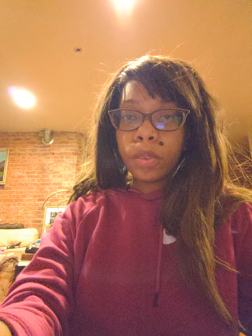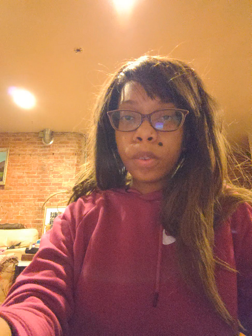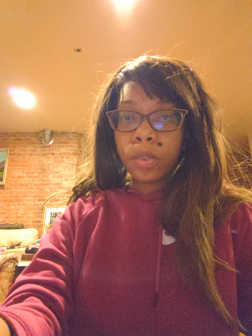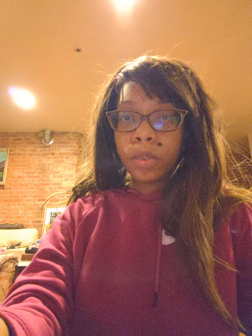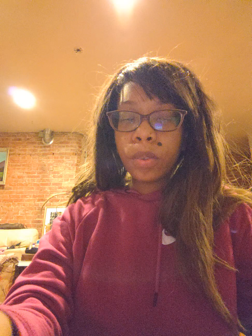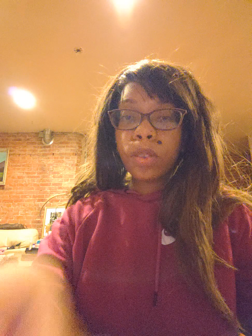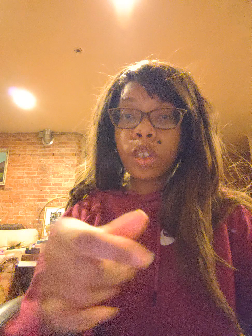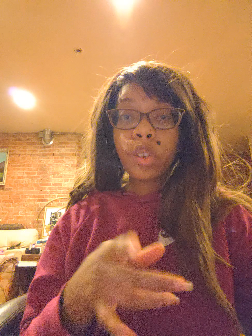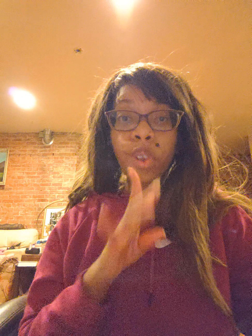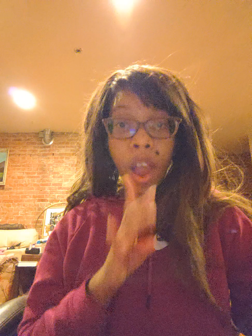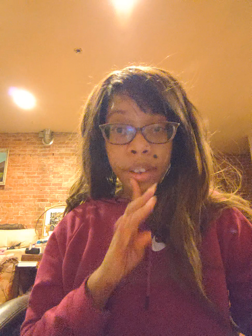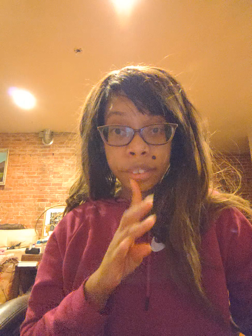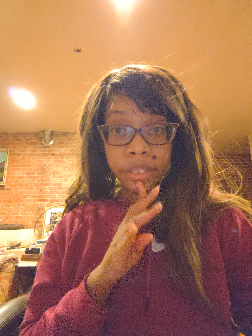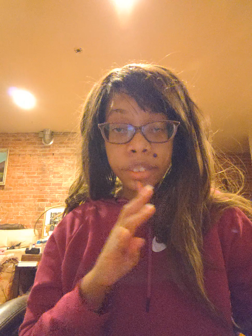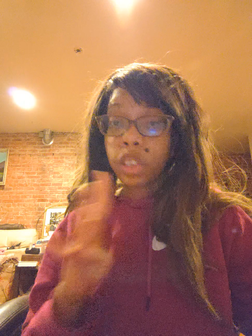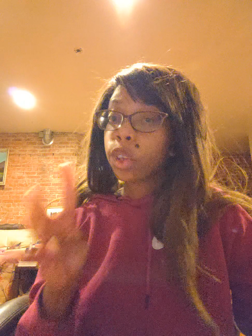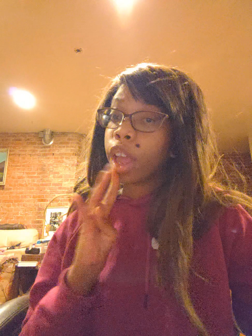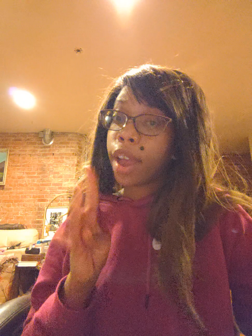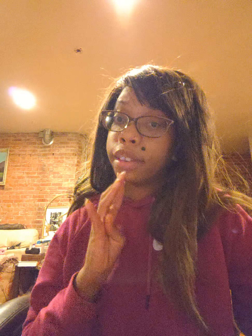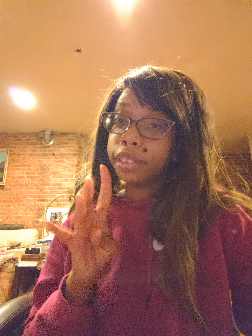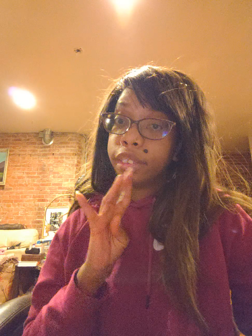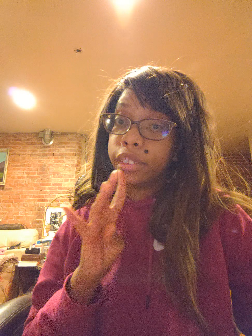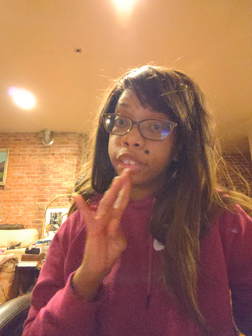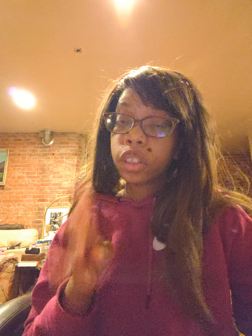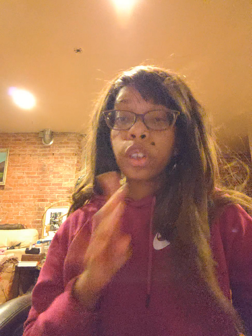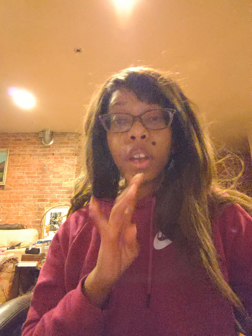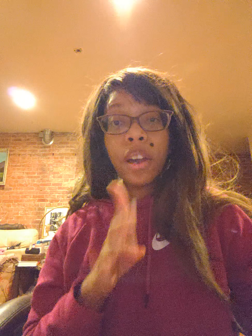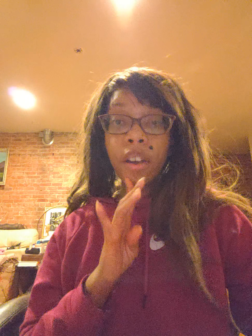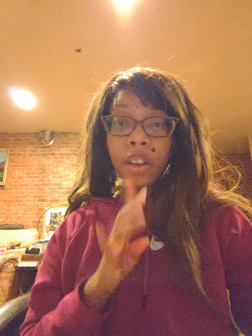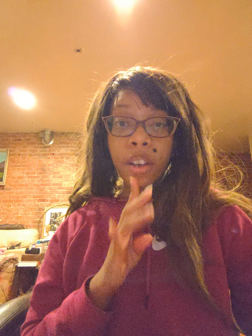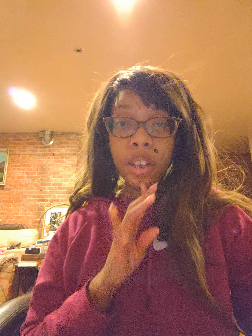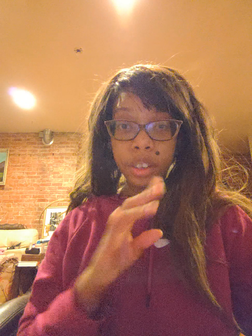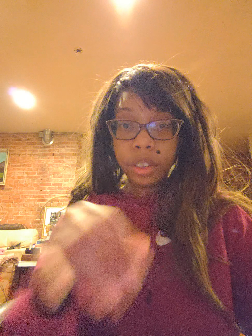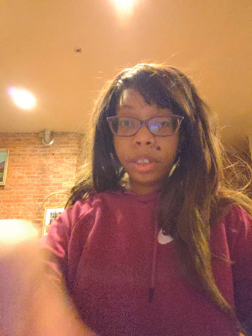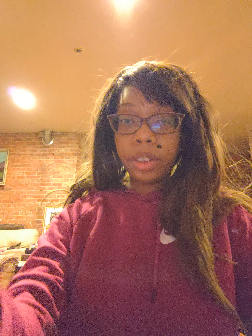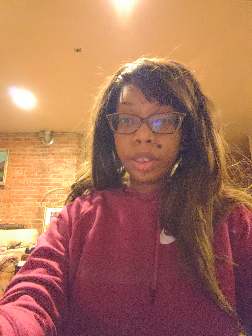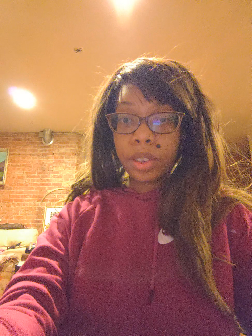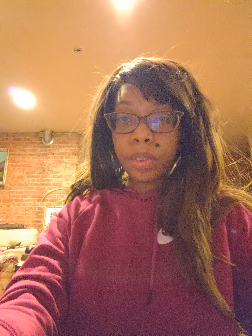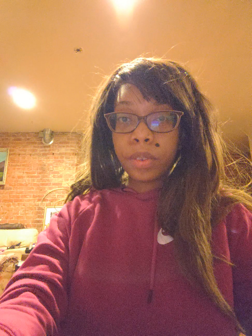talk